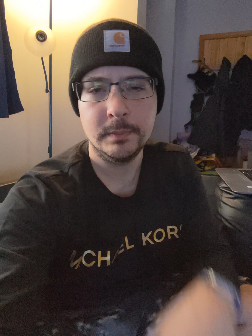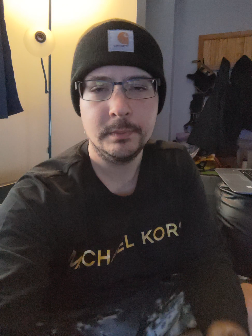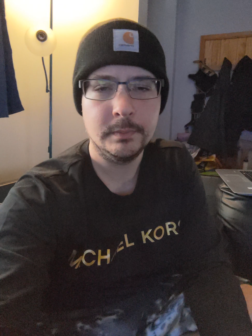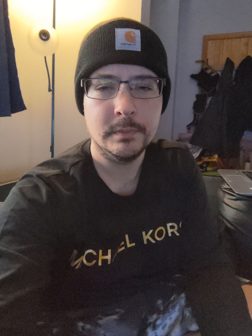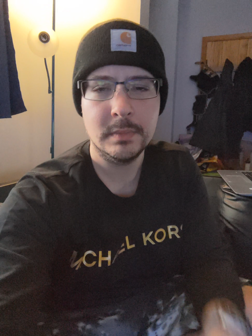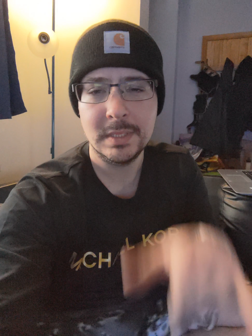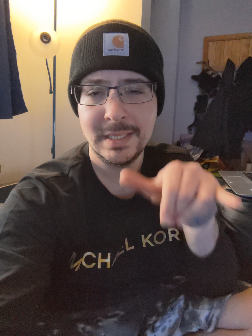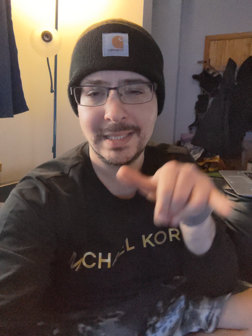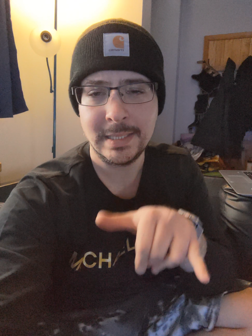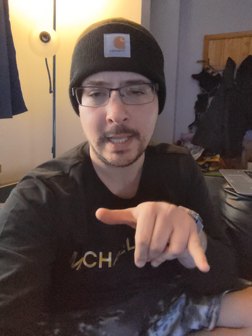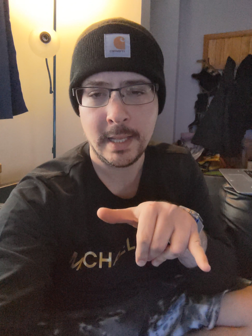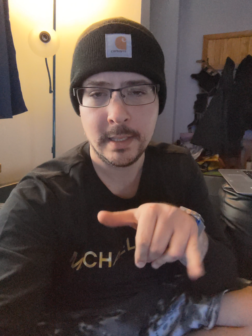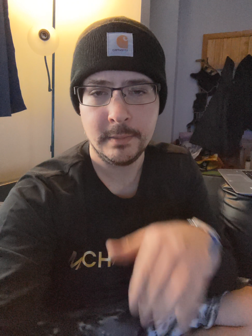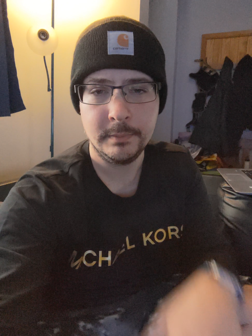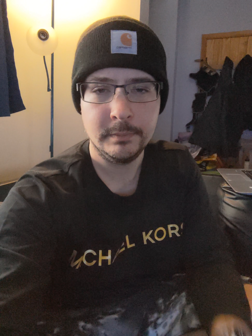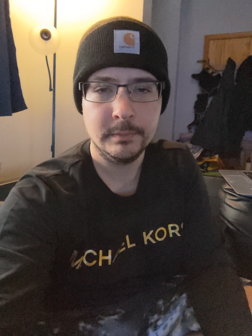stay